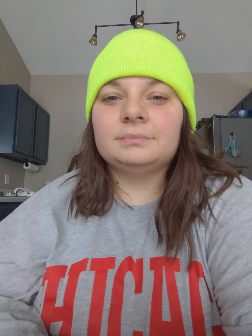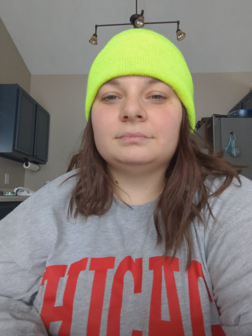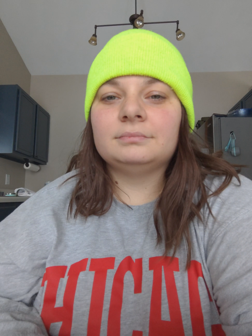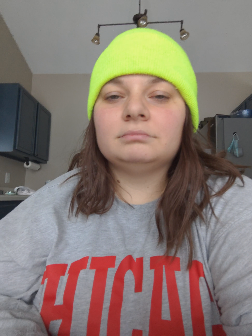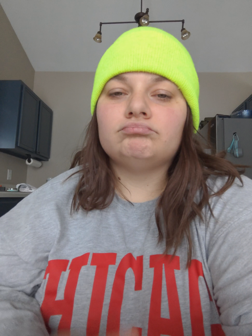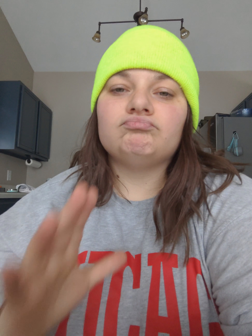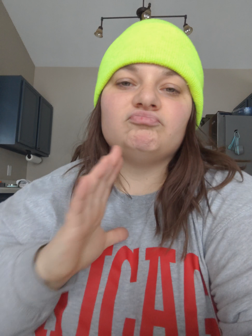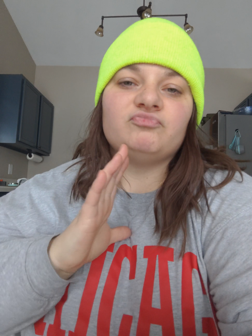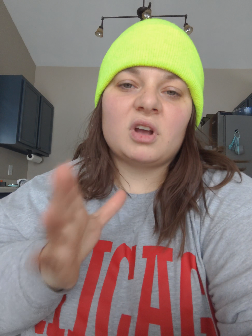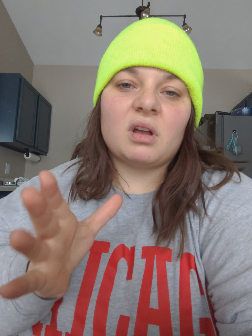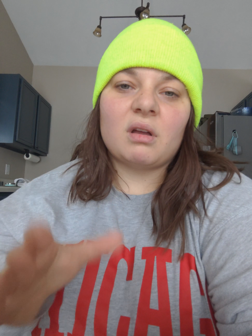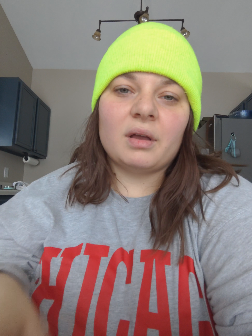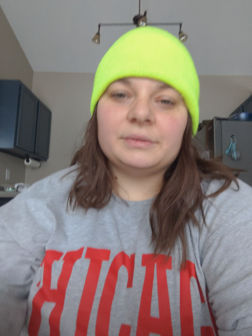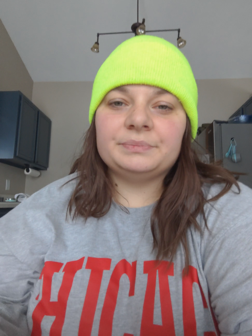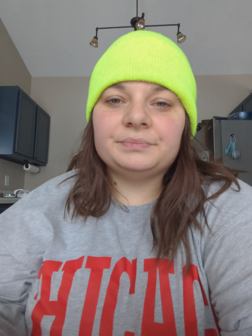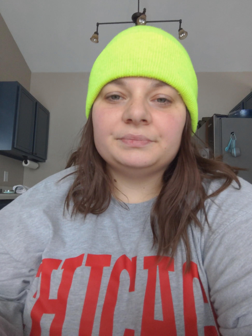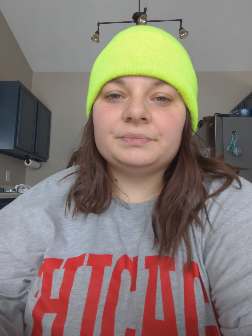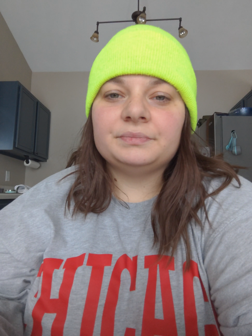fine